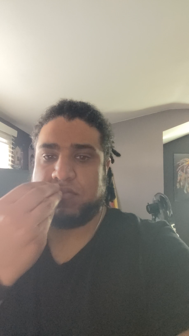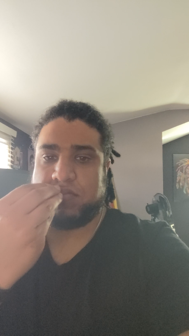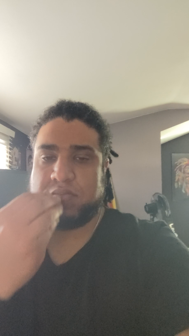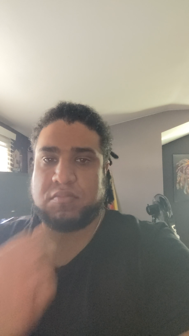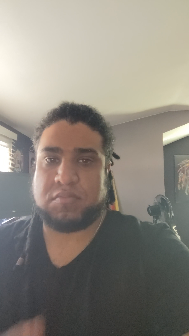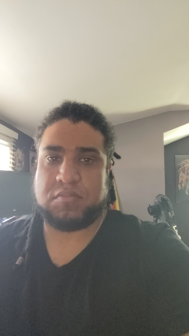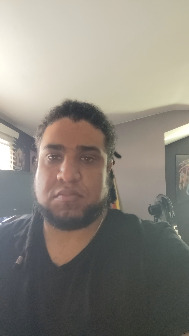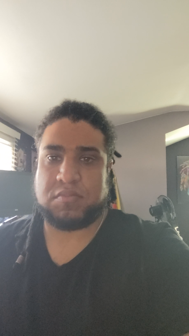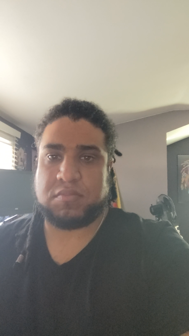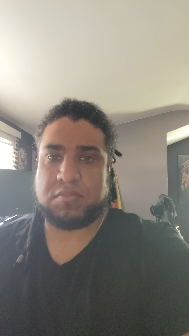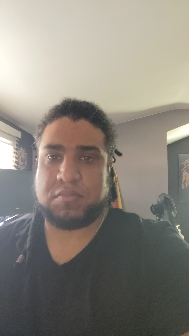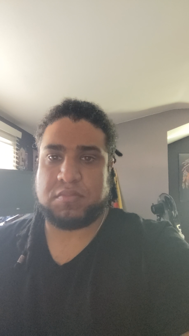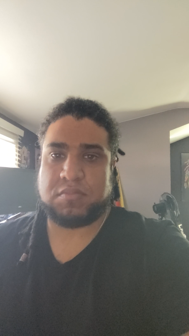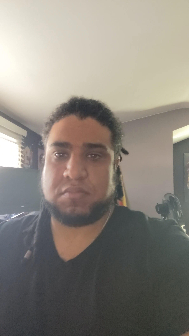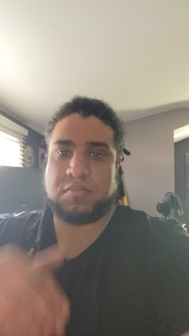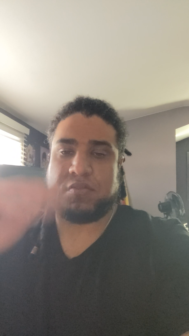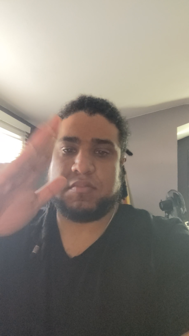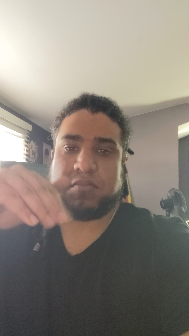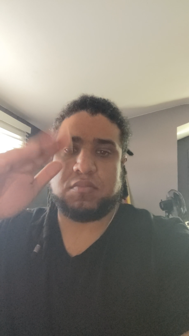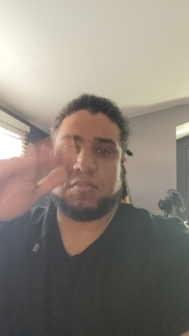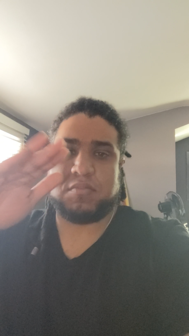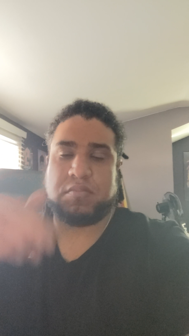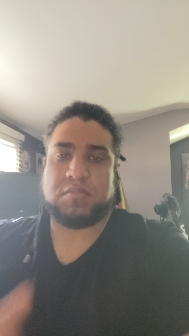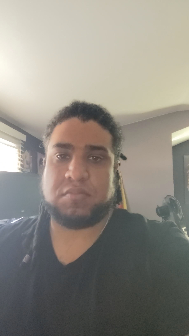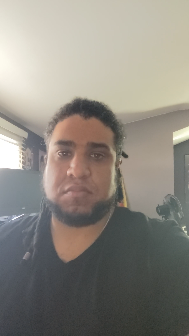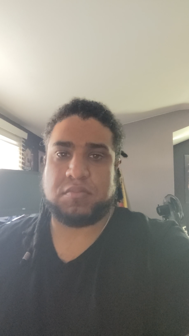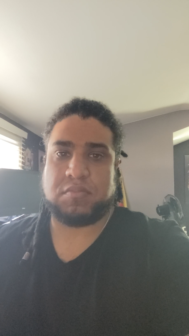paint